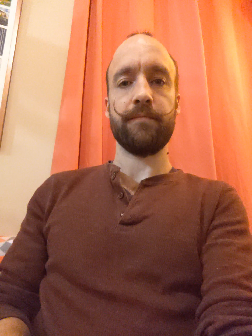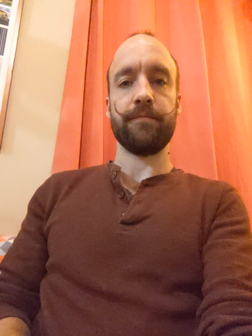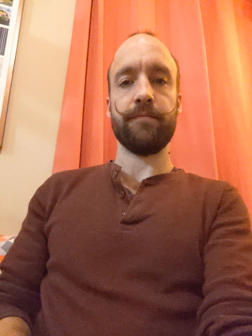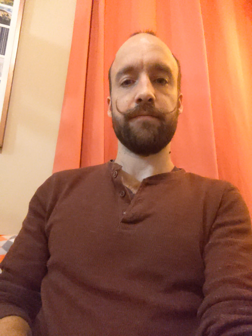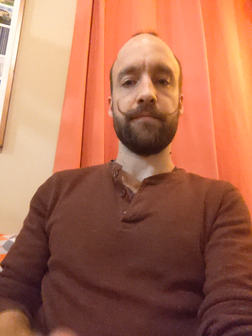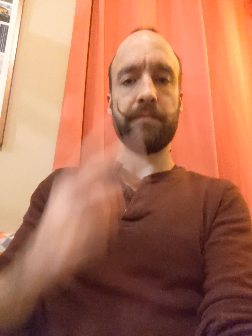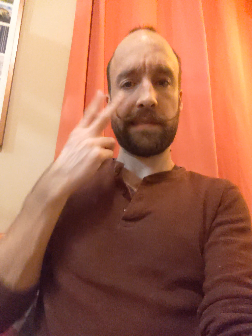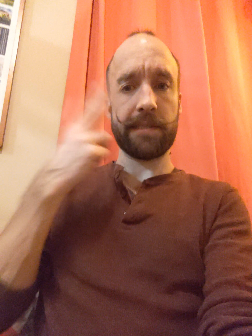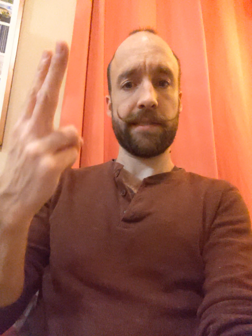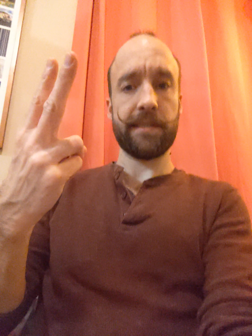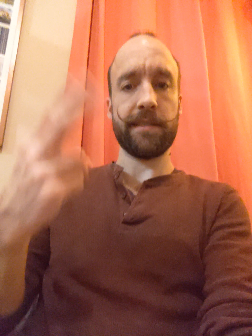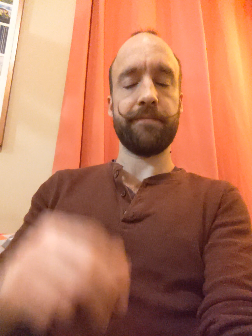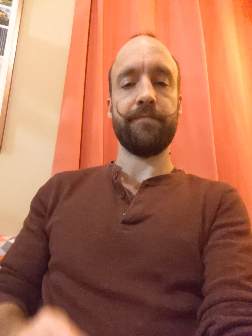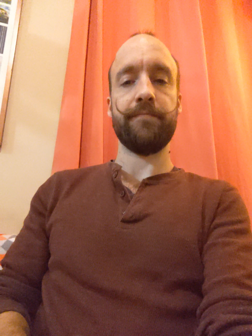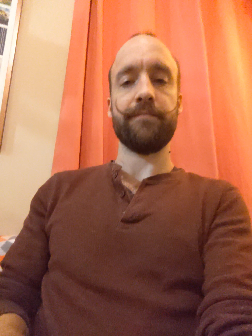see